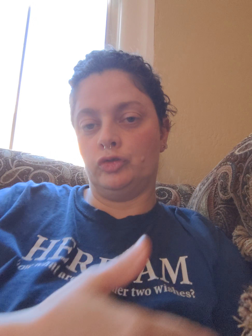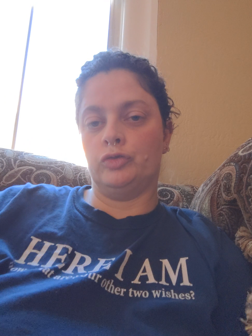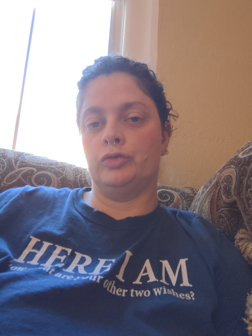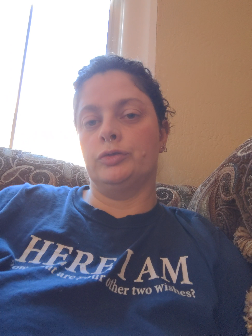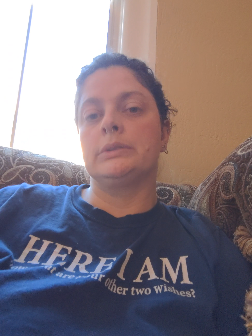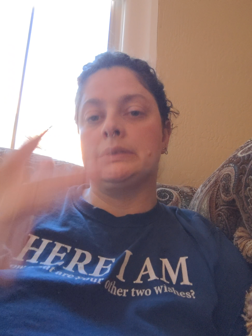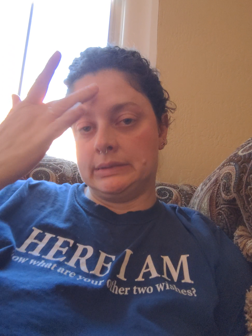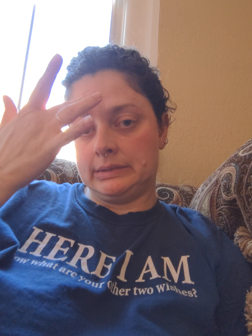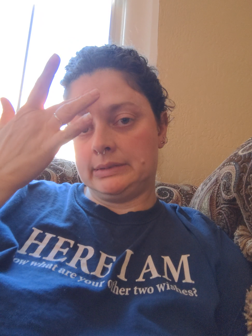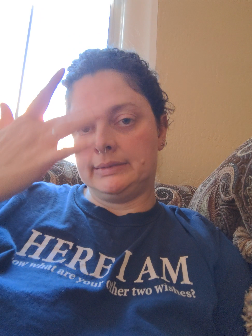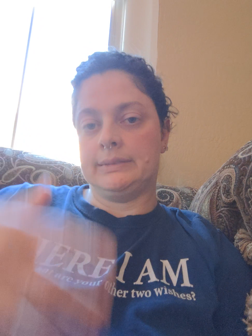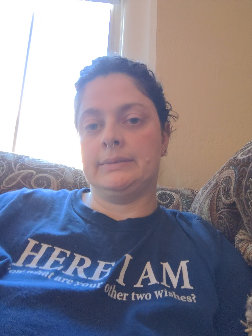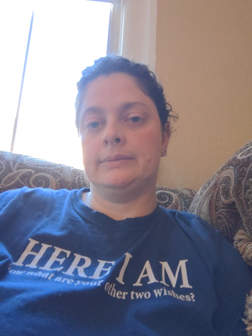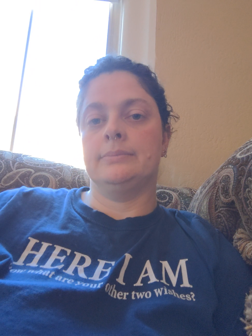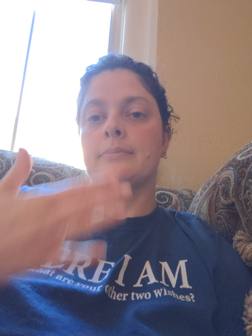sick